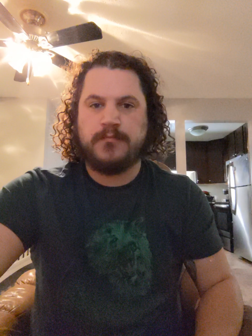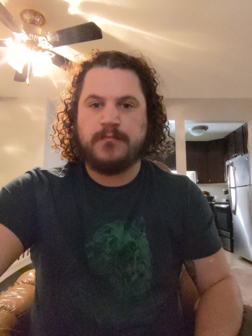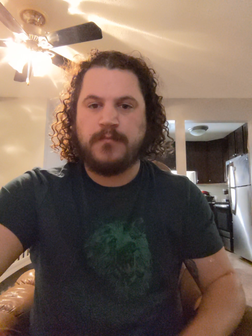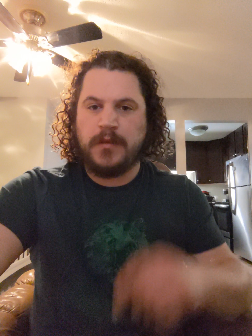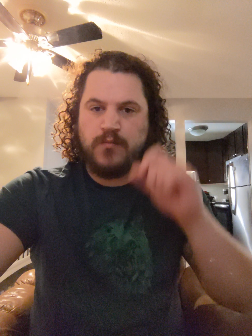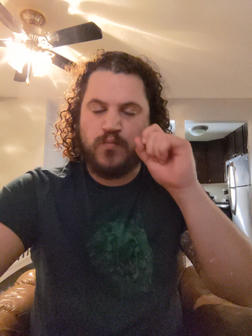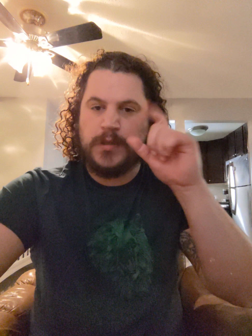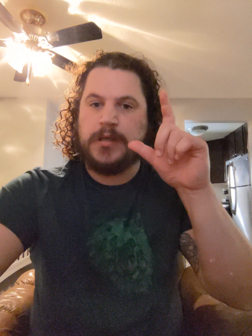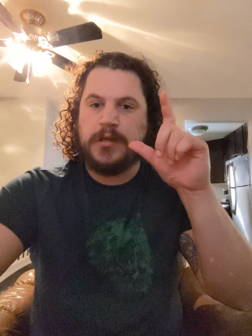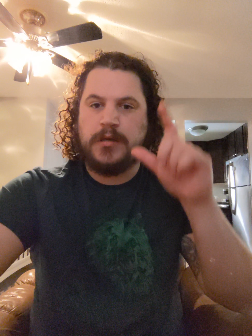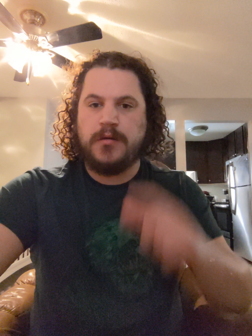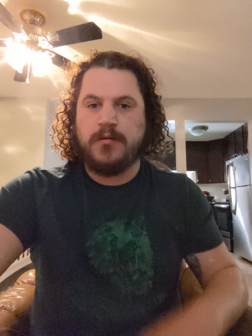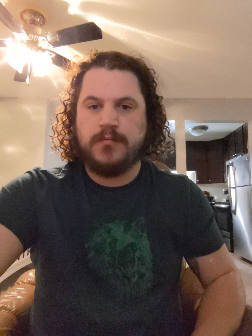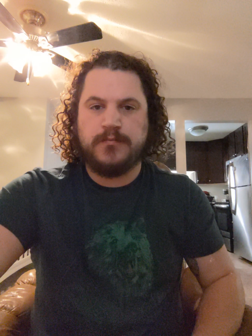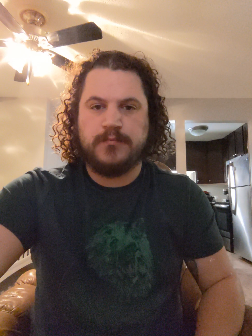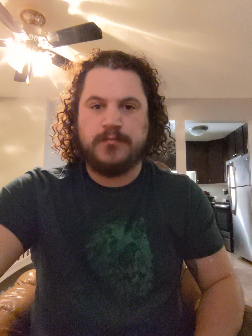awake